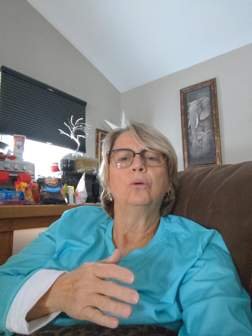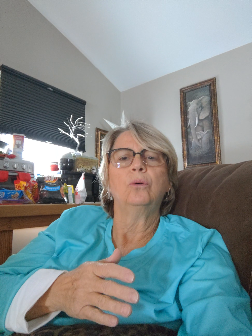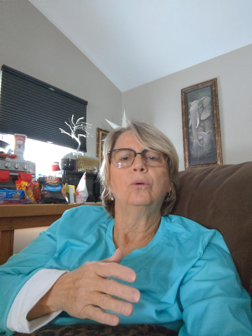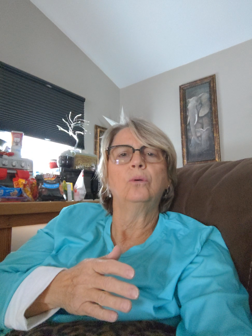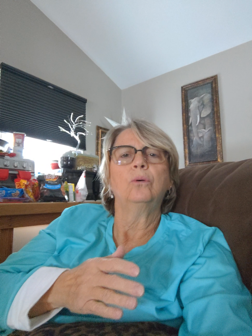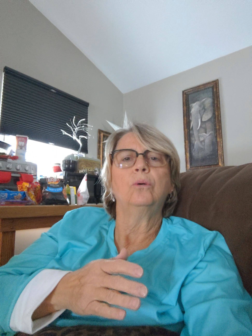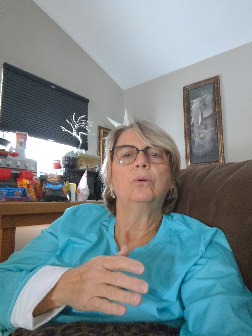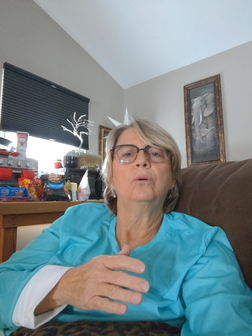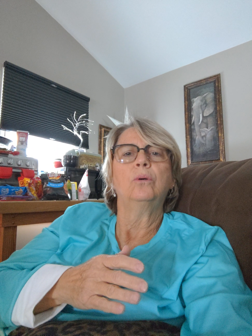dryer